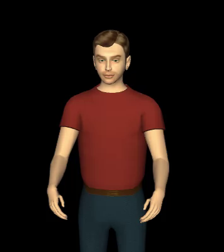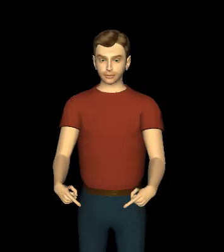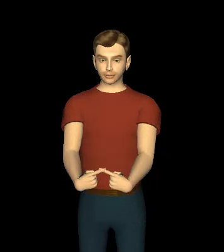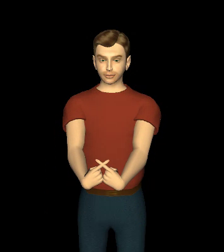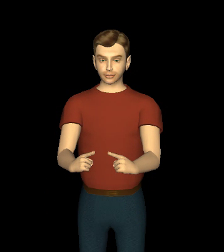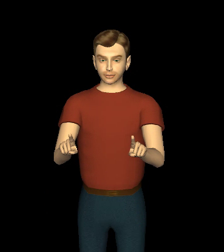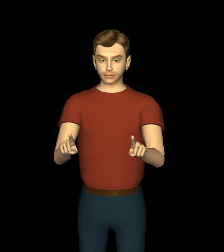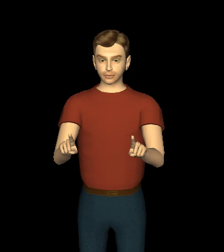مختلف